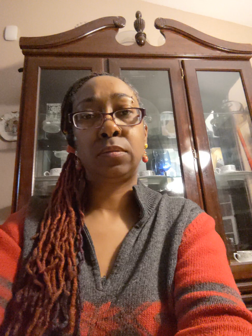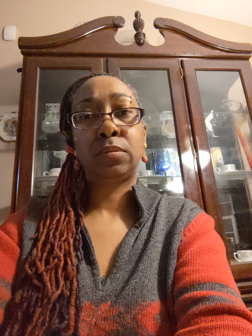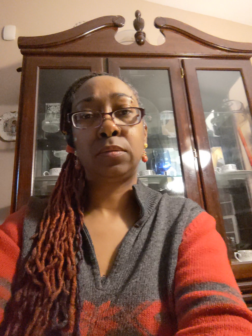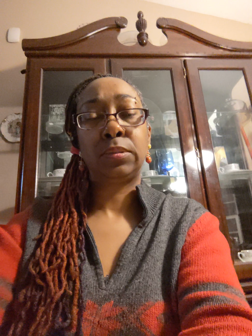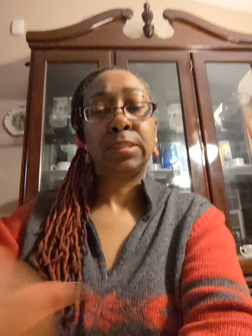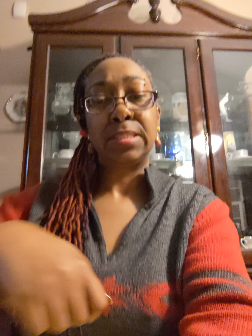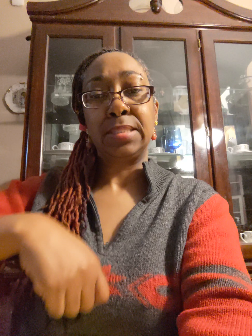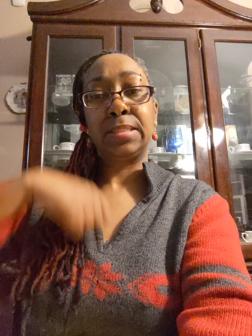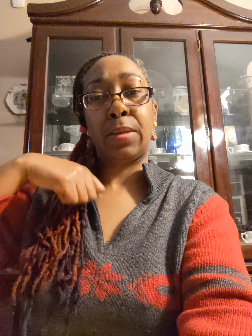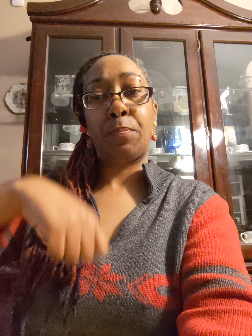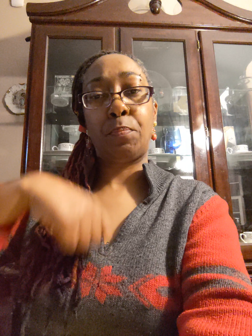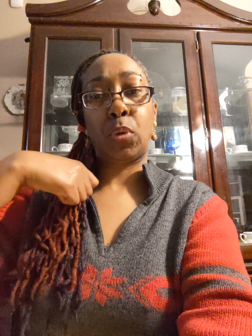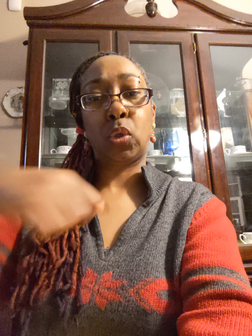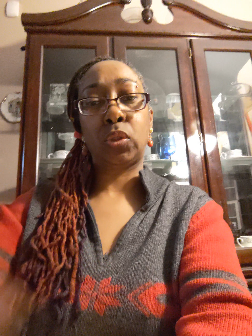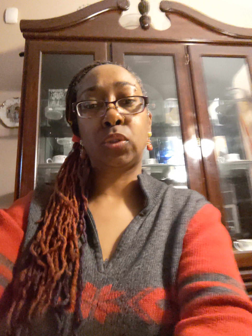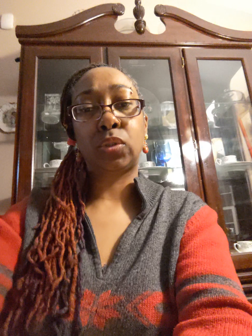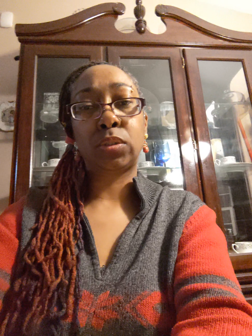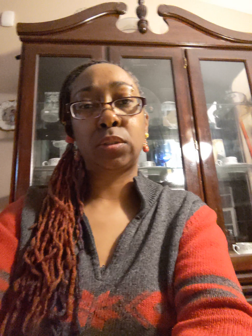zipper